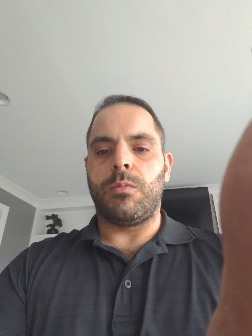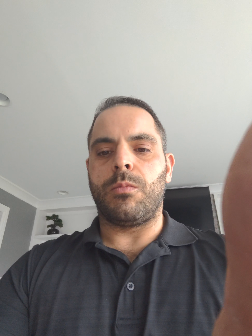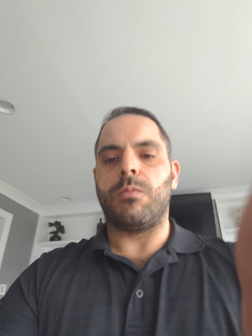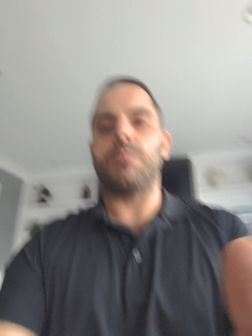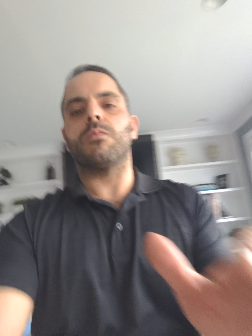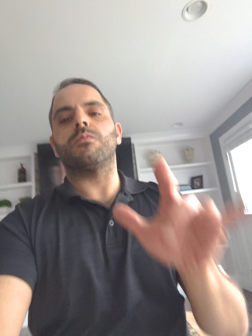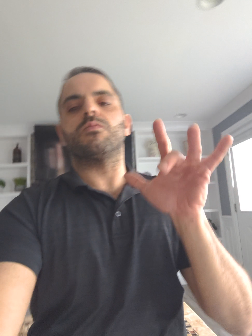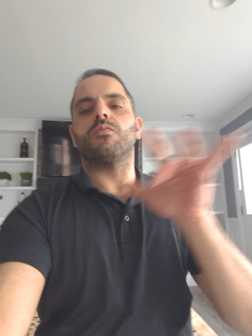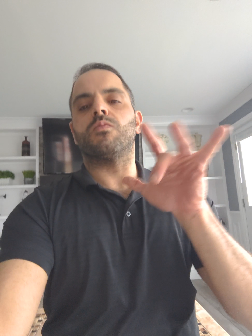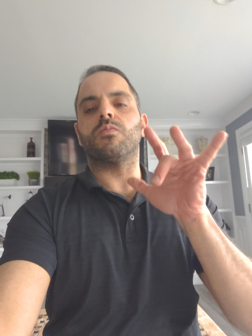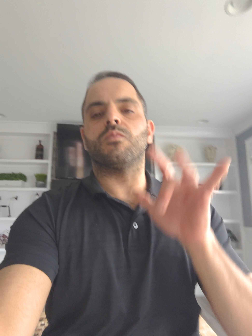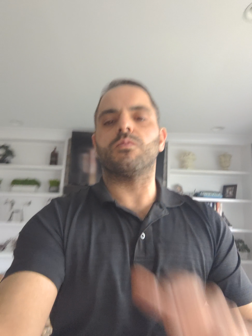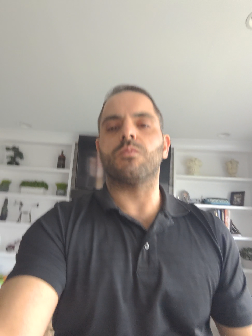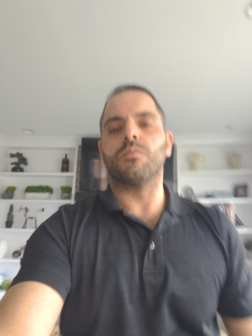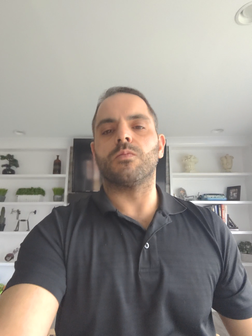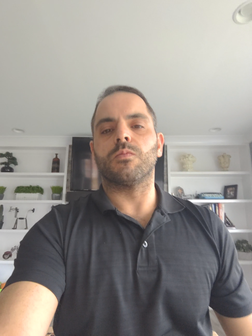yucky